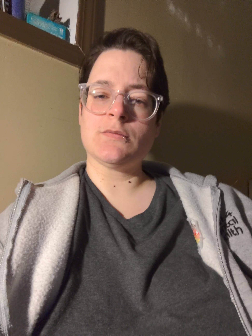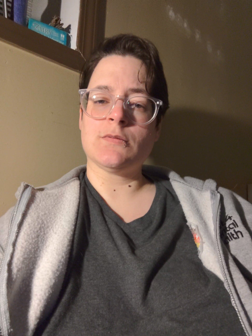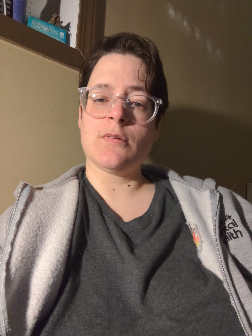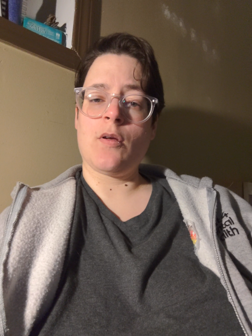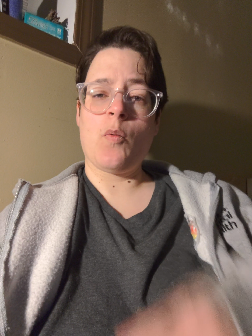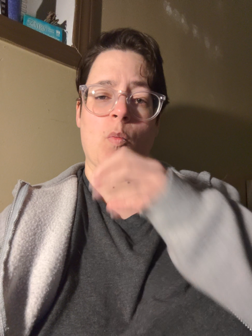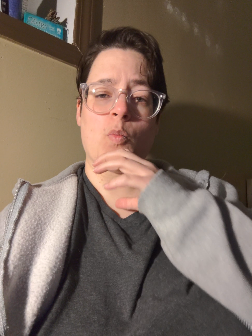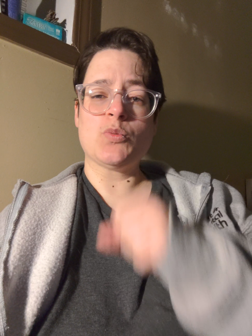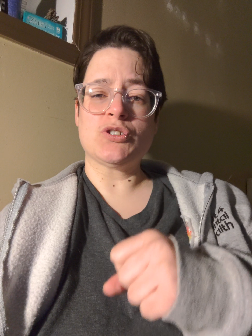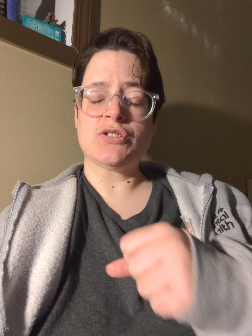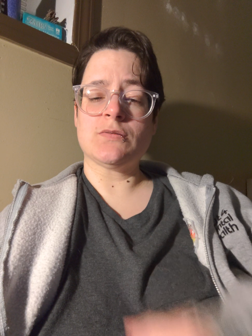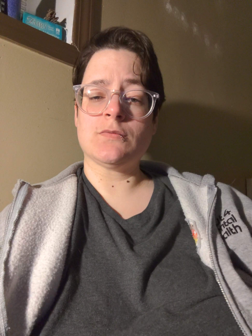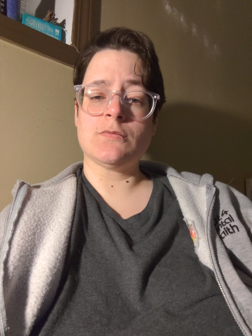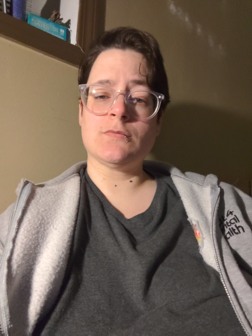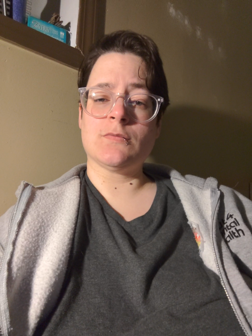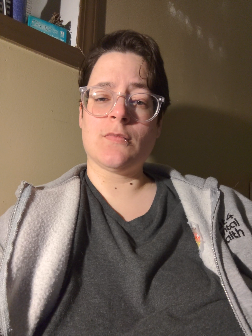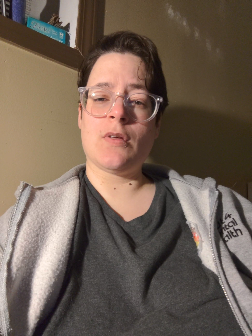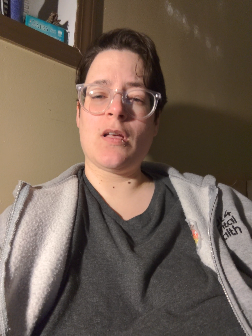old